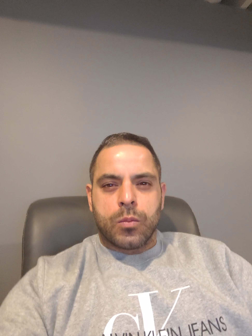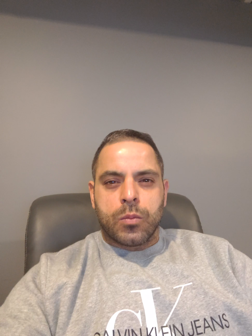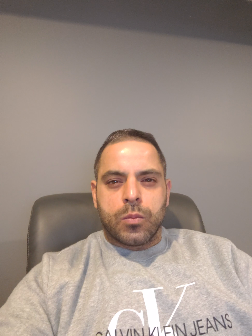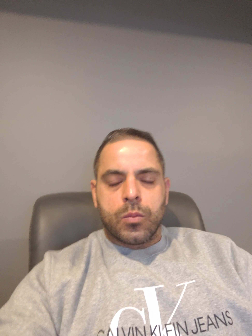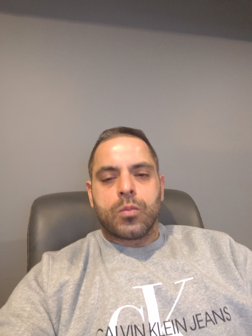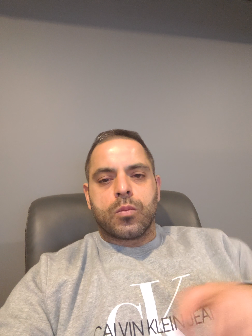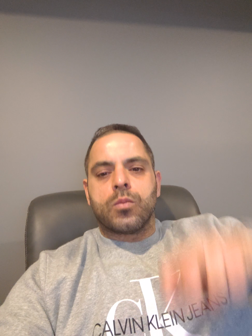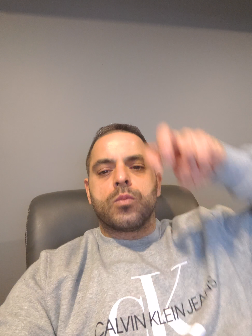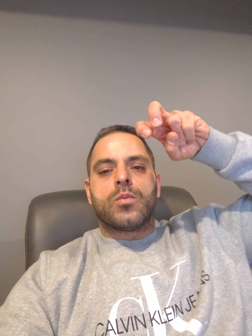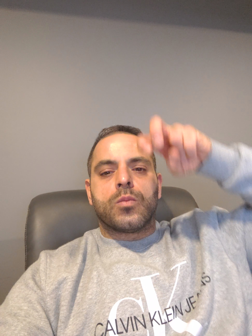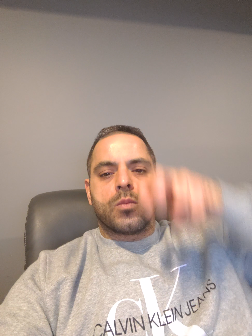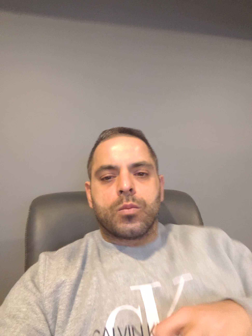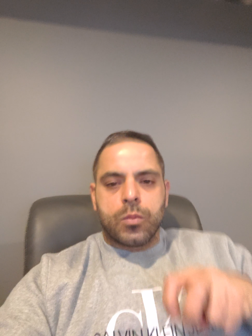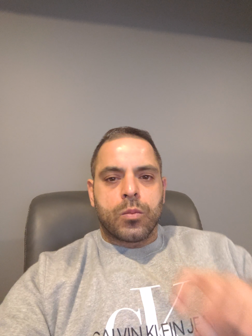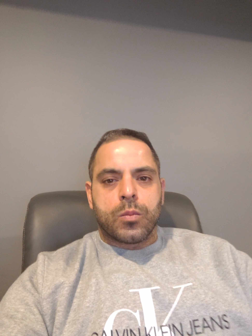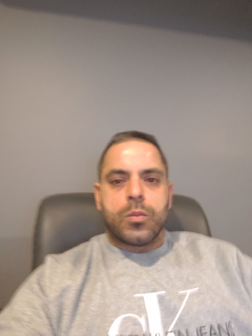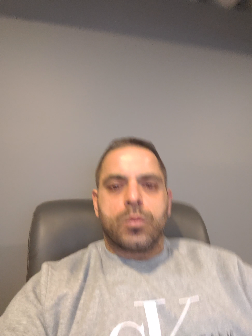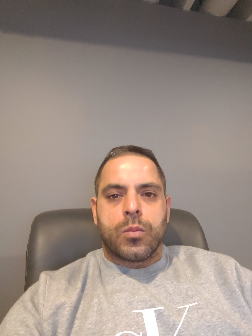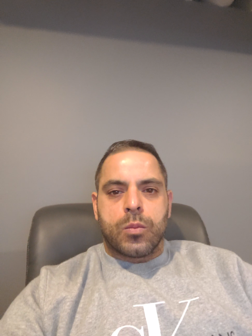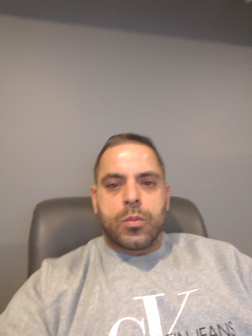jump